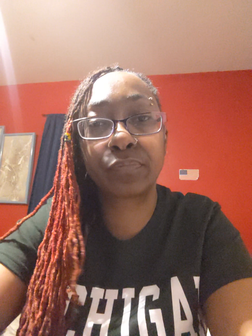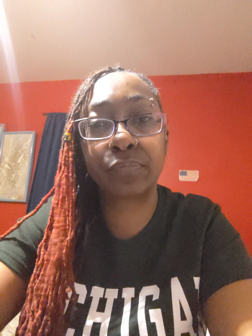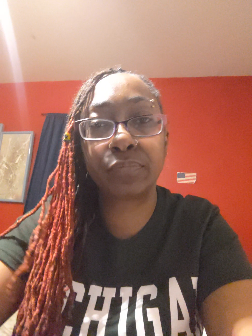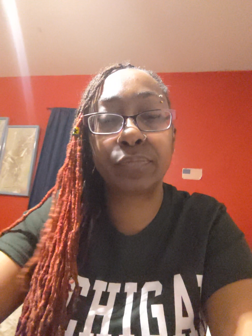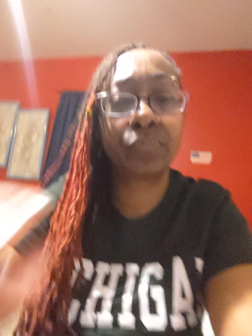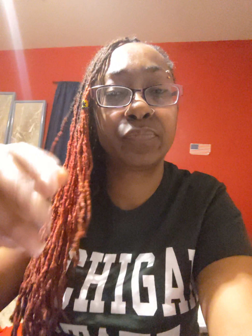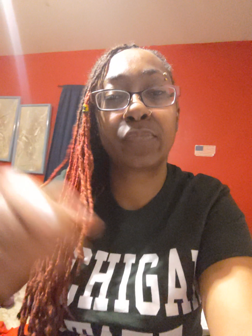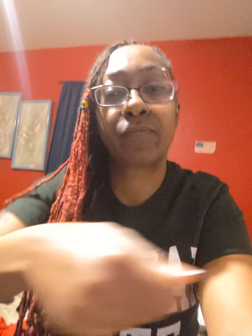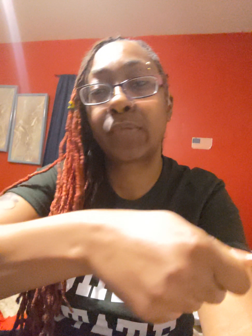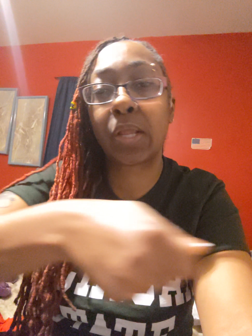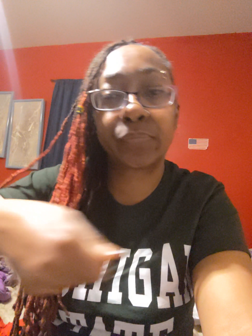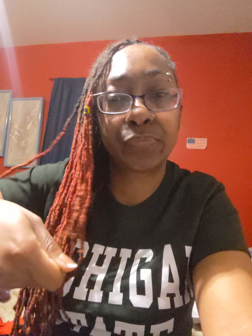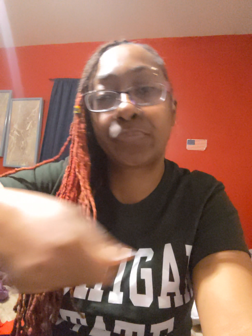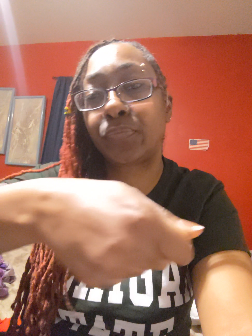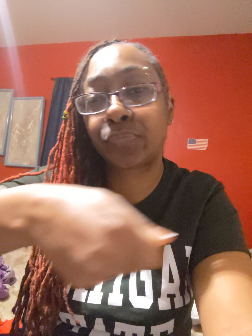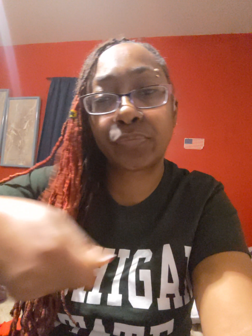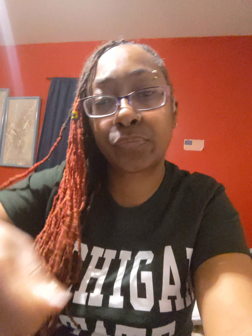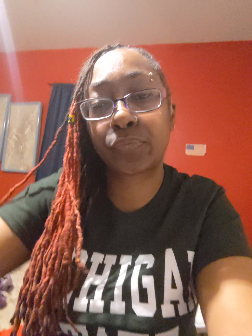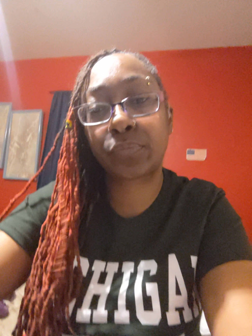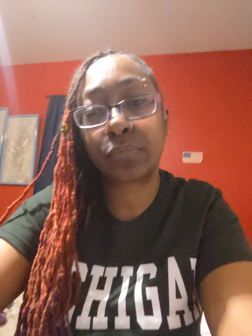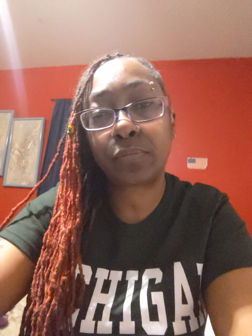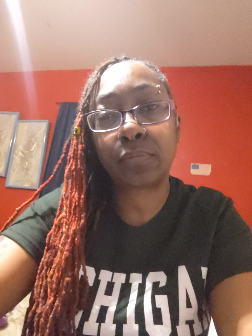vacuum